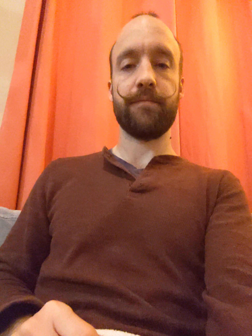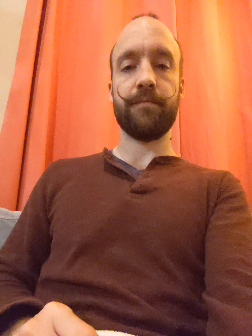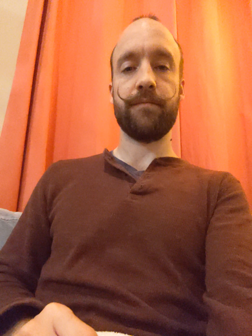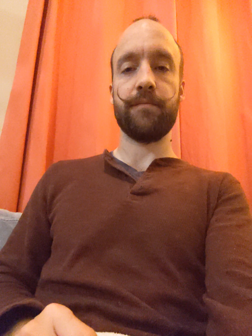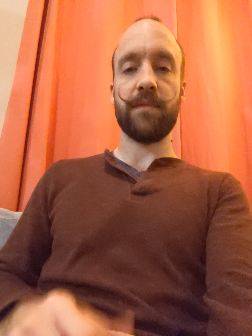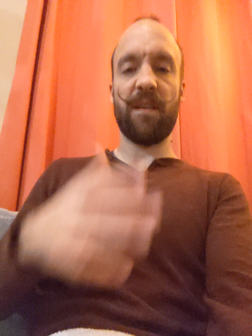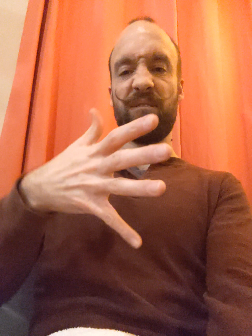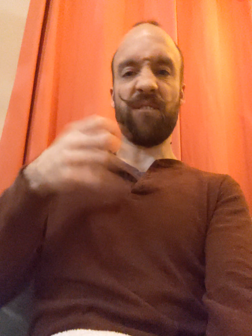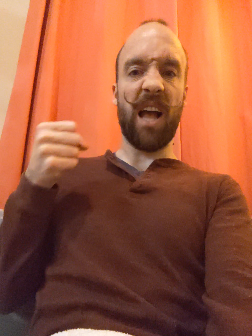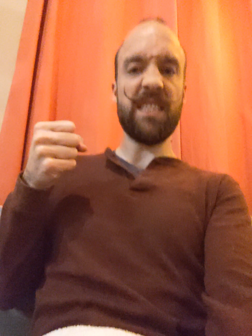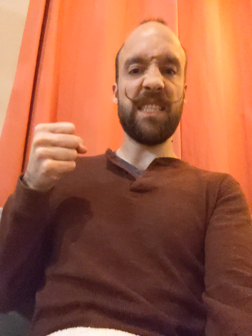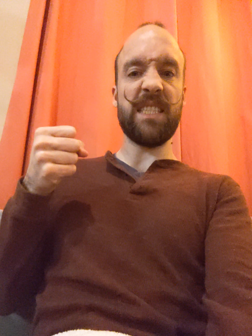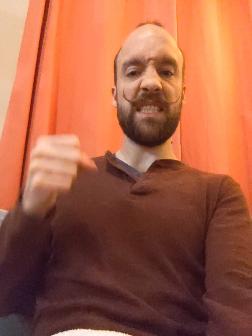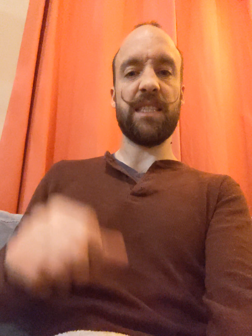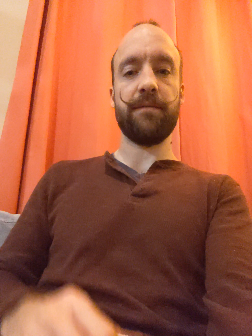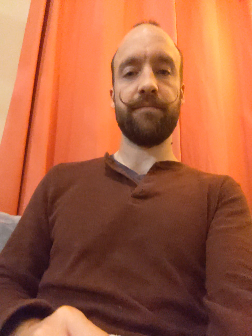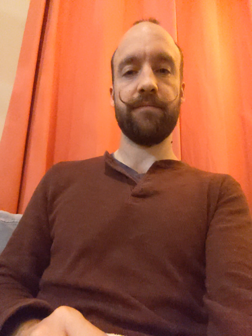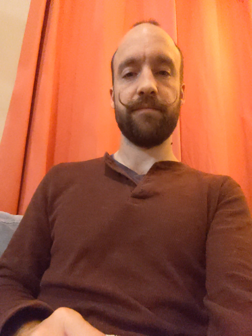fast